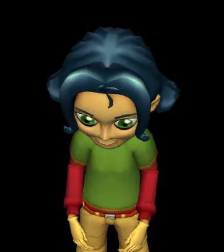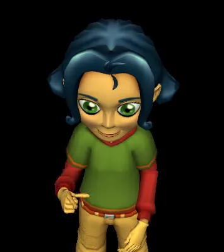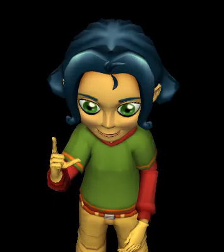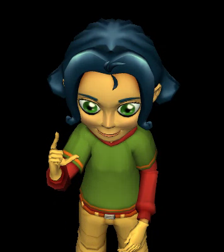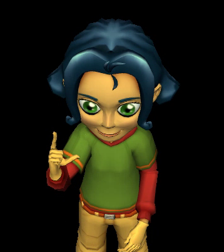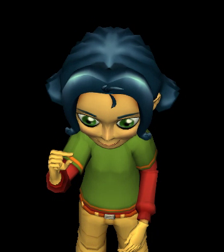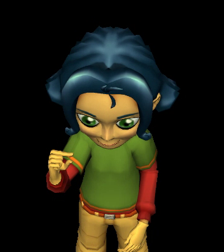أب